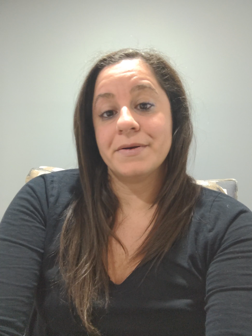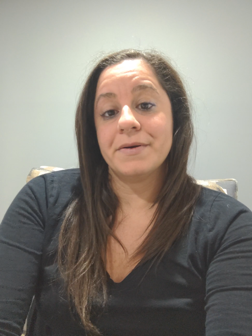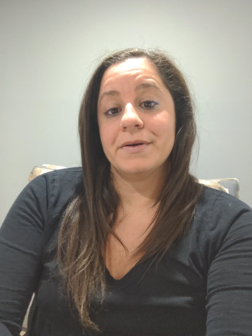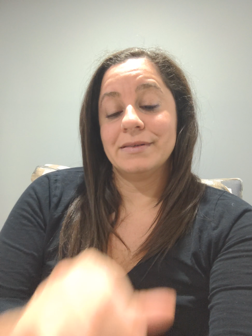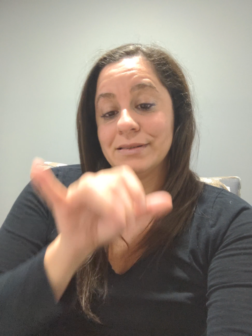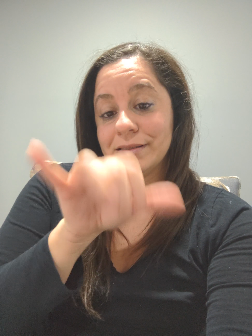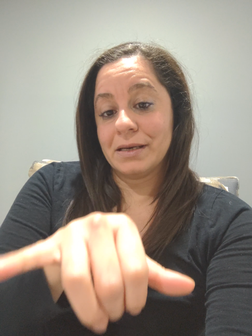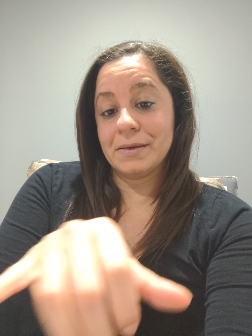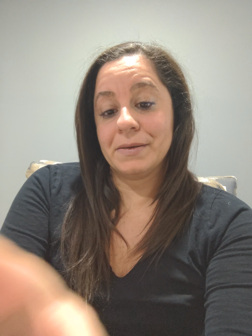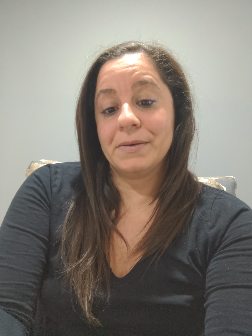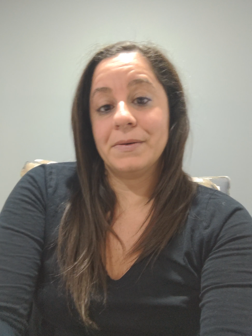stay